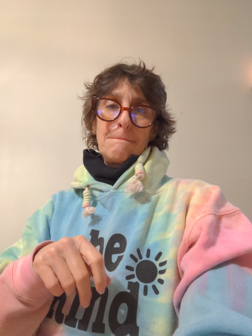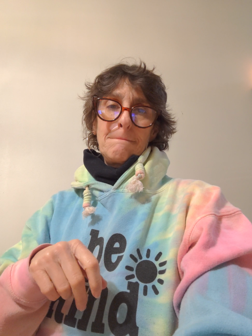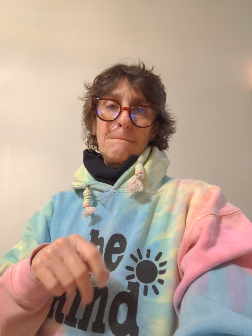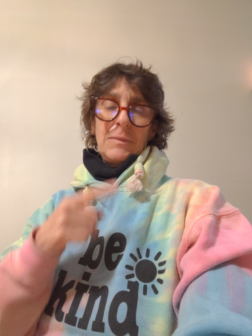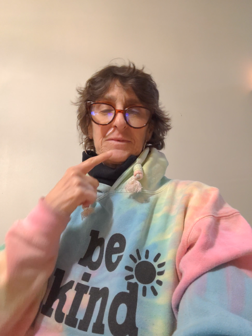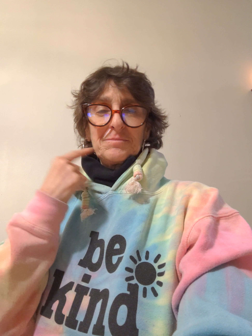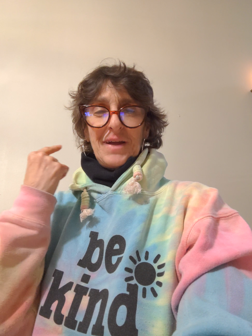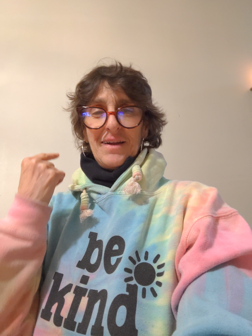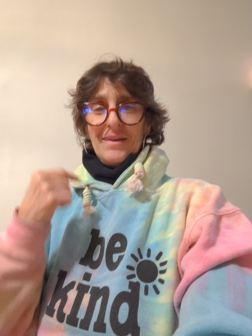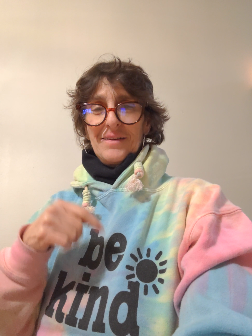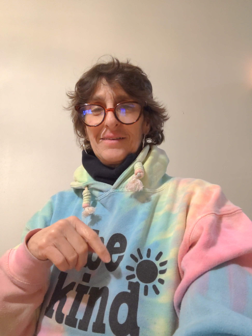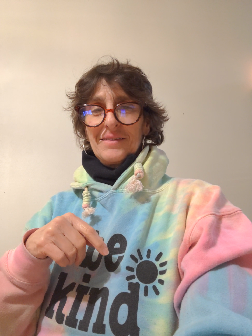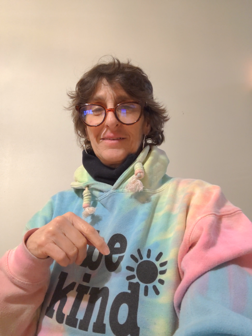smile